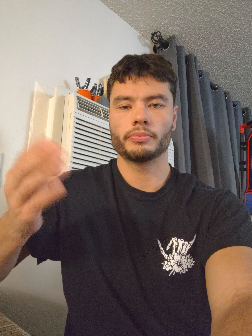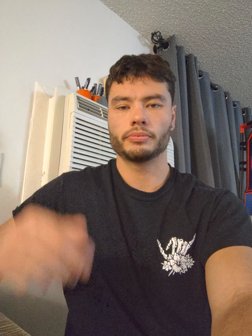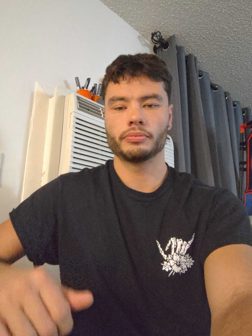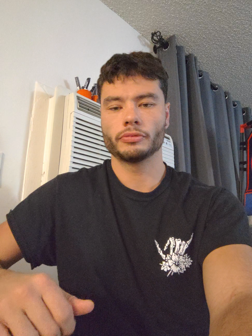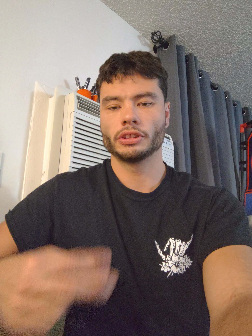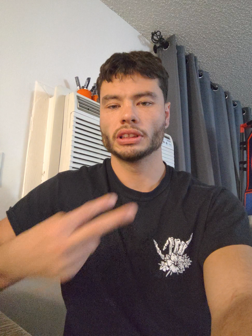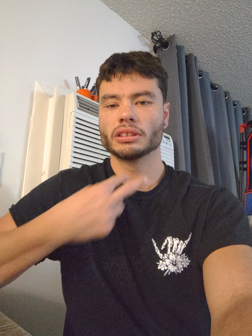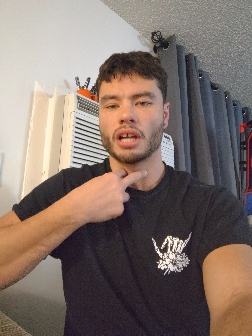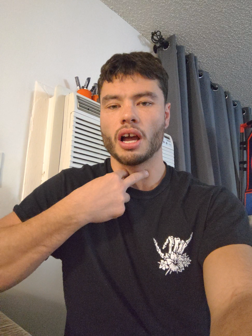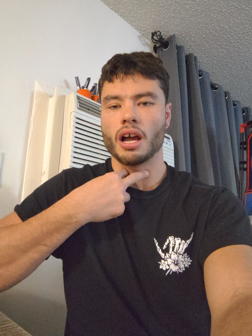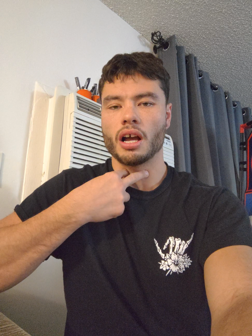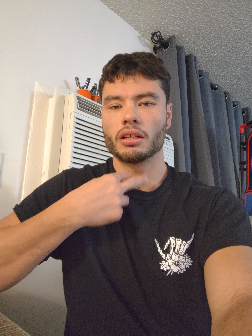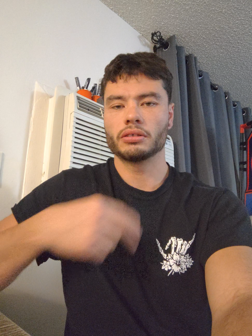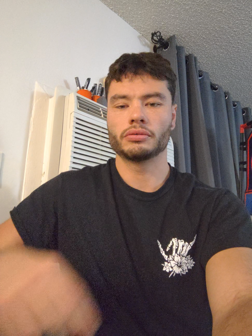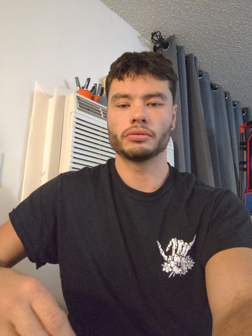stuck